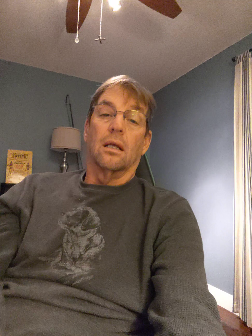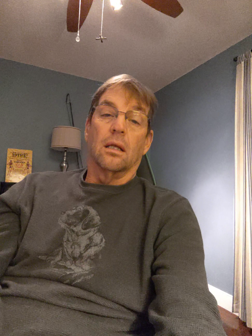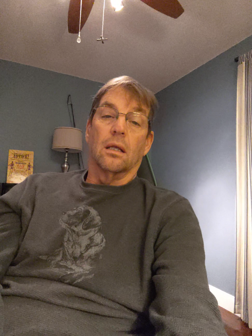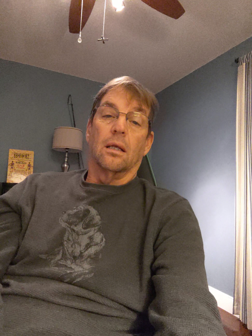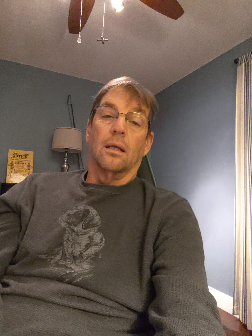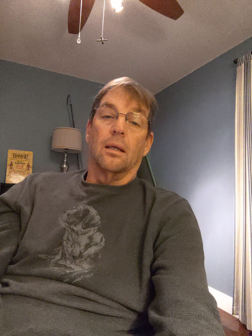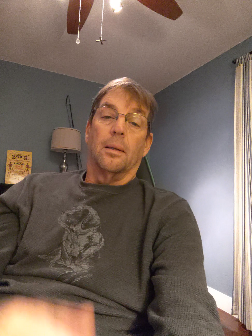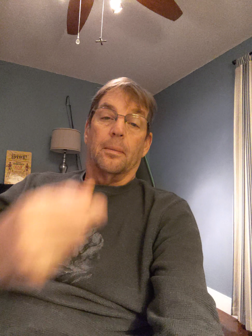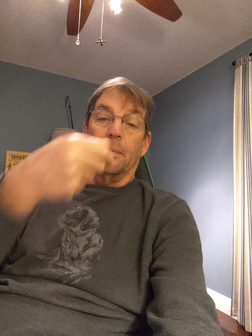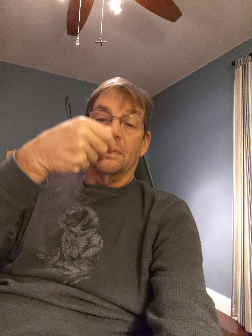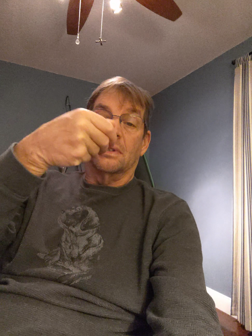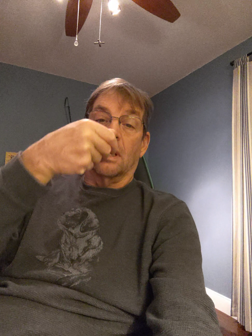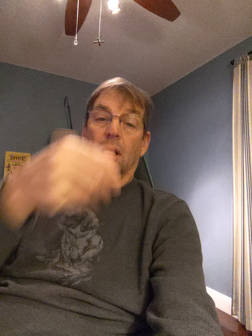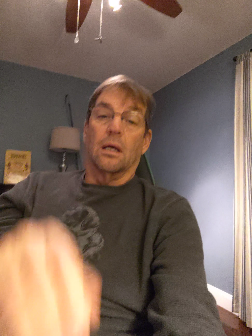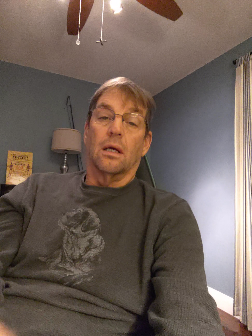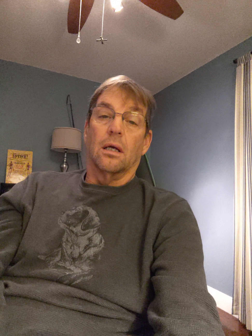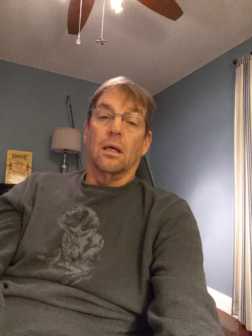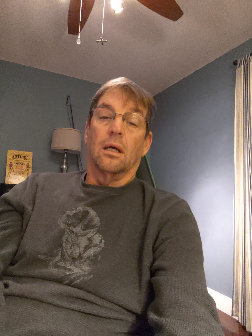pizza